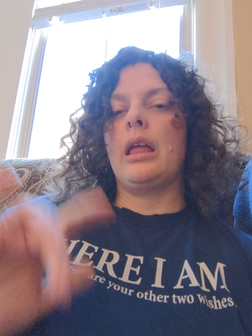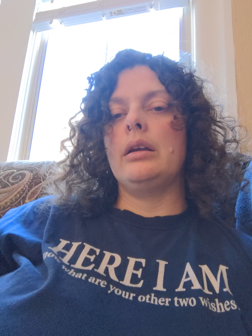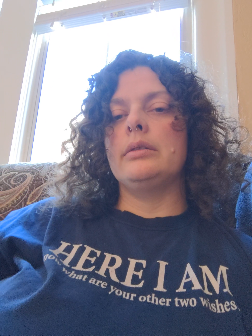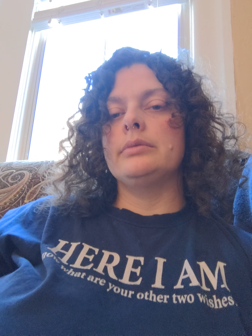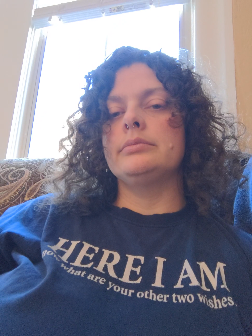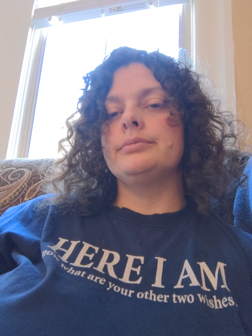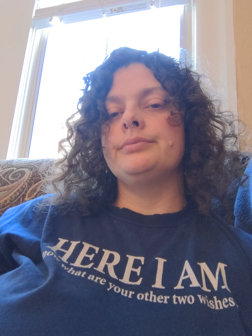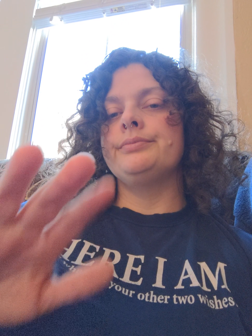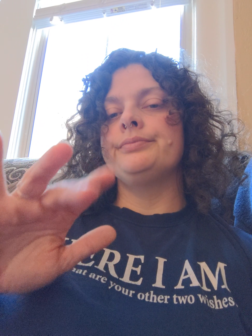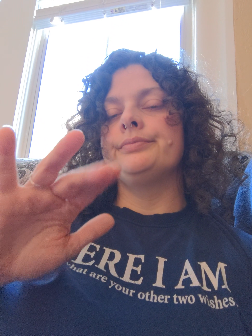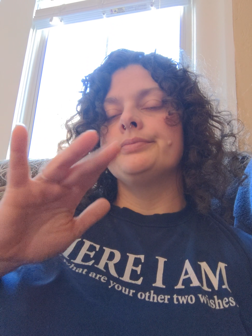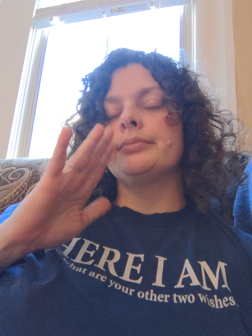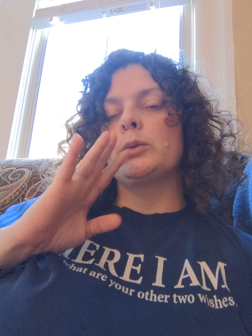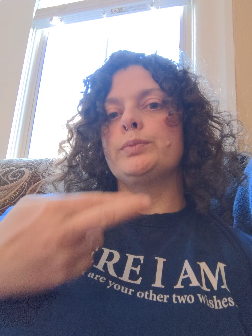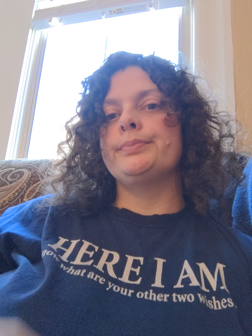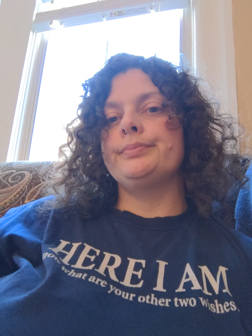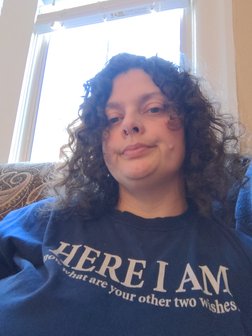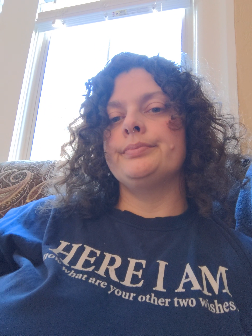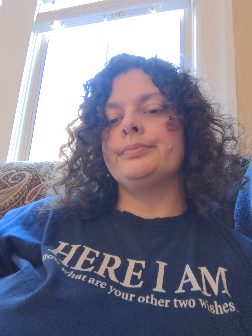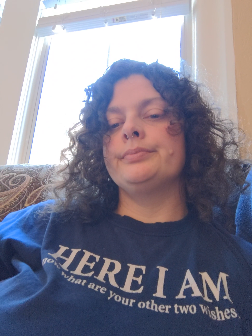bedroom